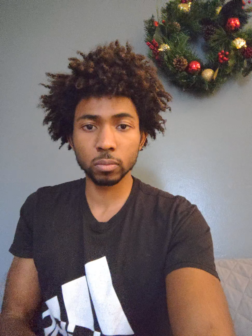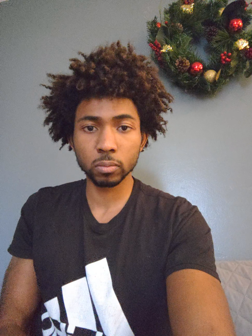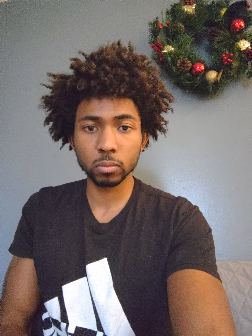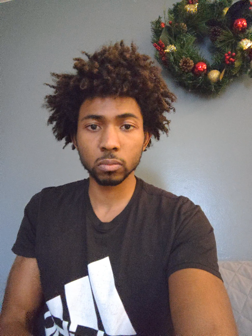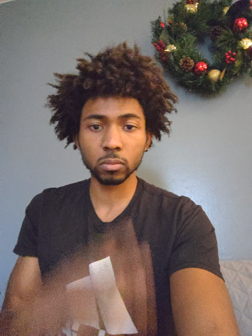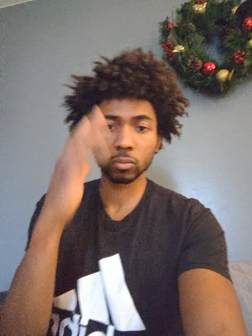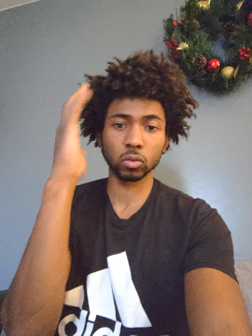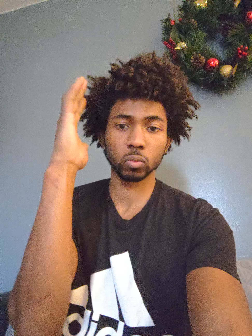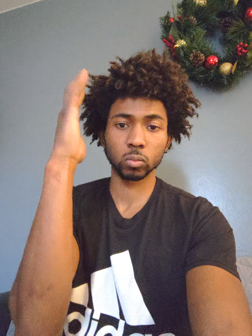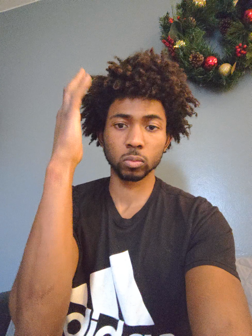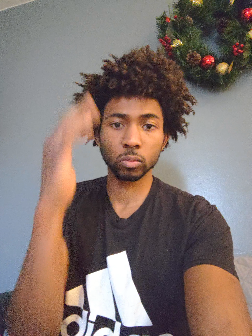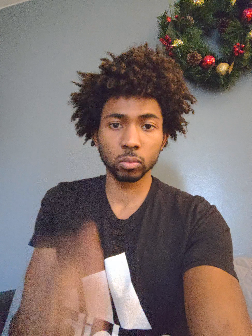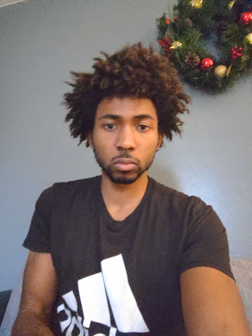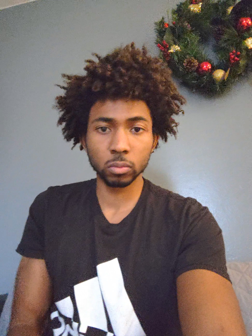tree